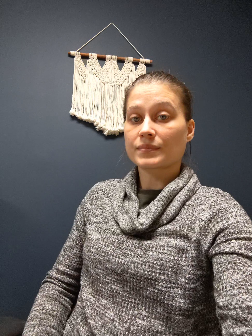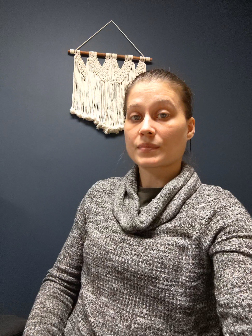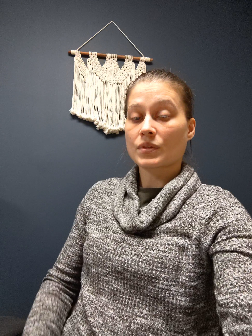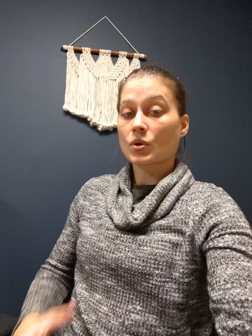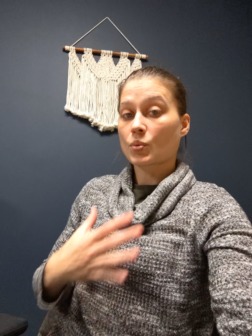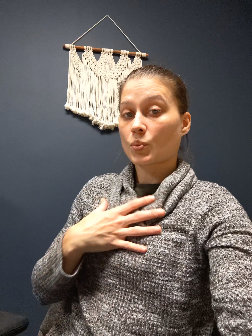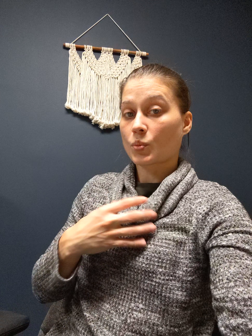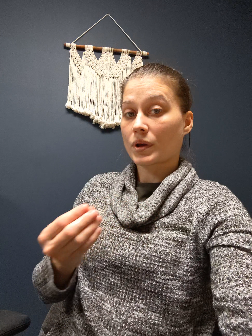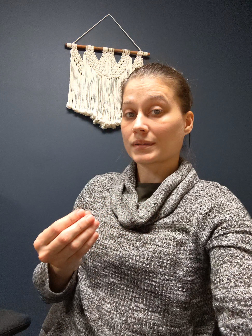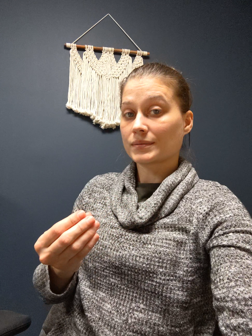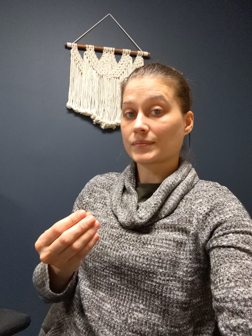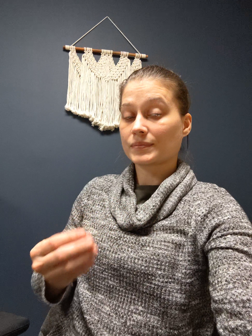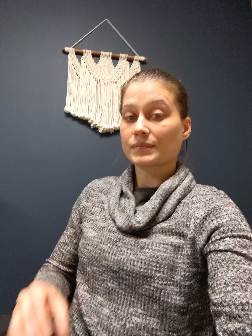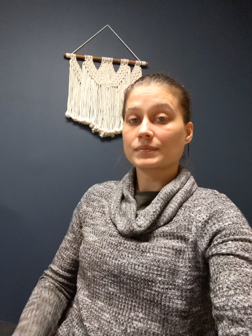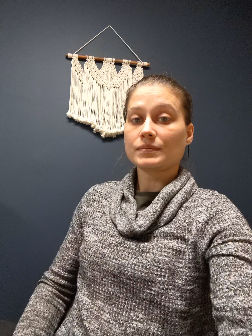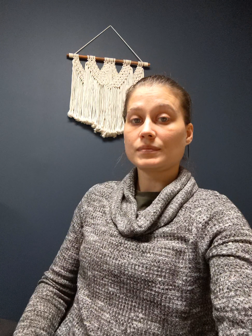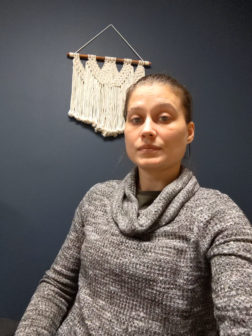white